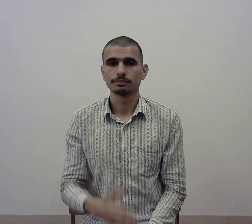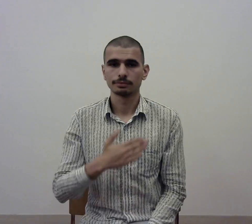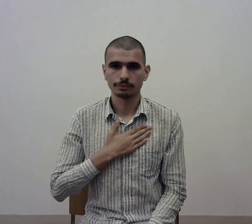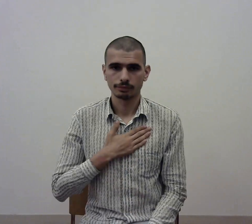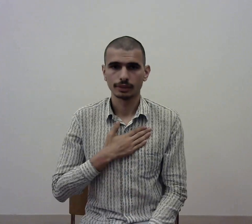mən